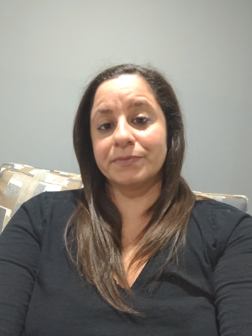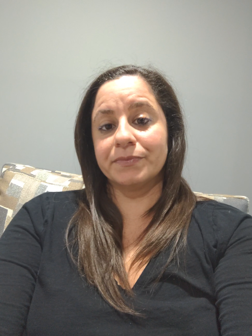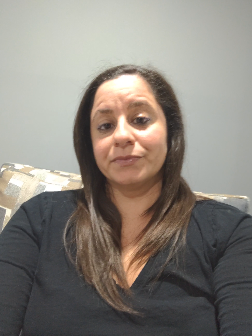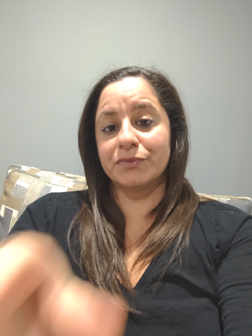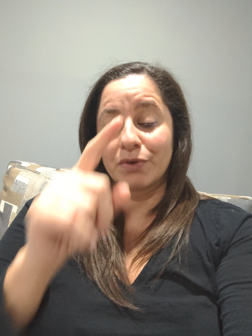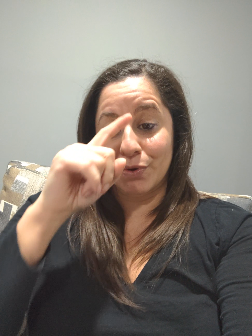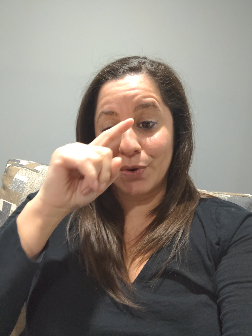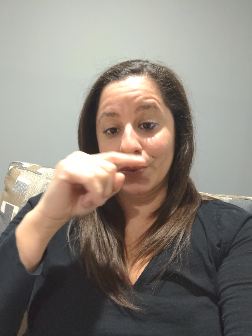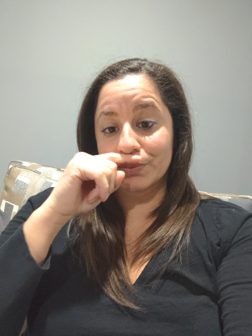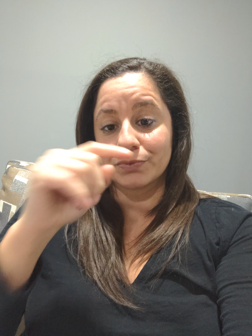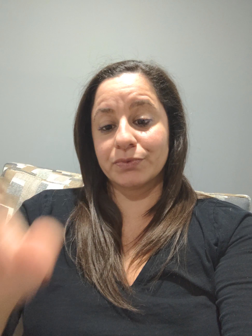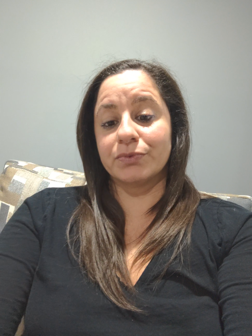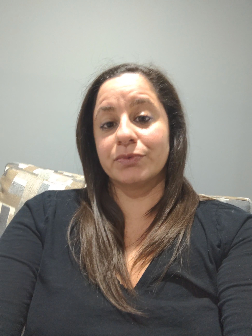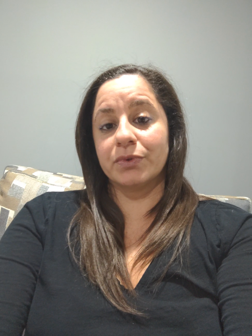noisy